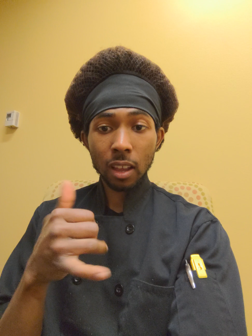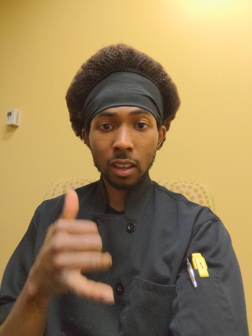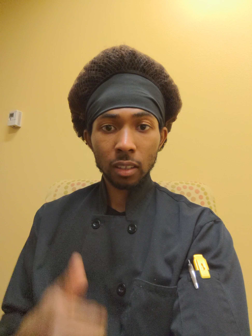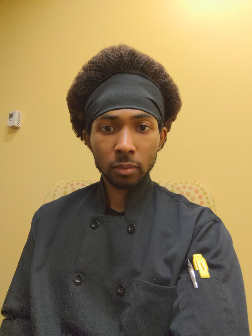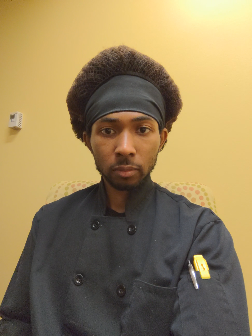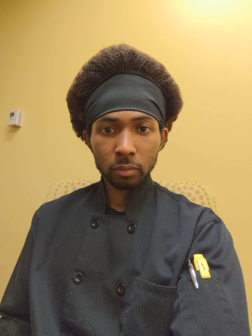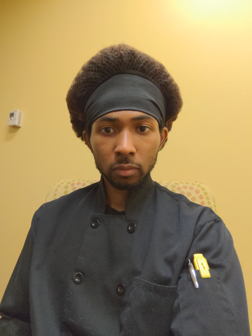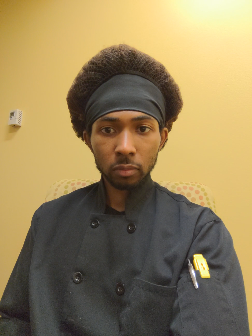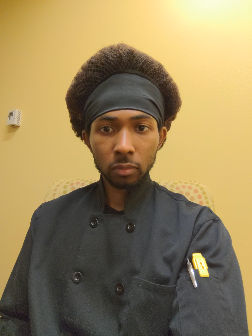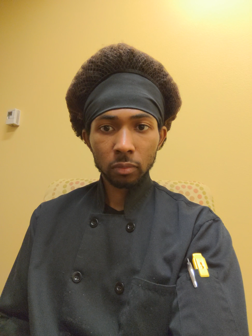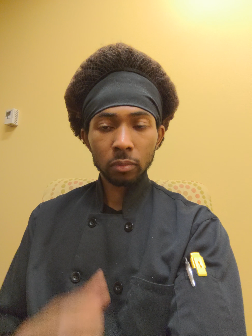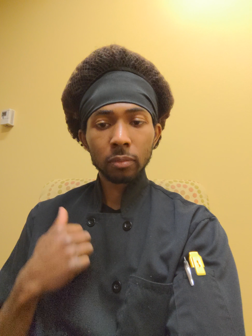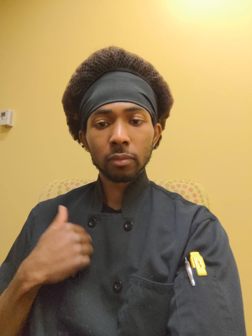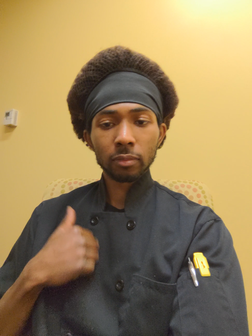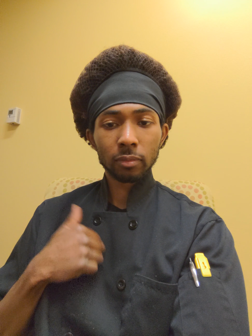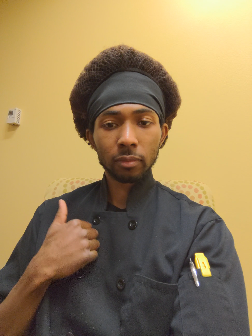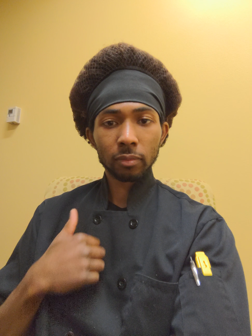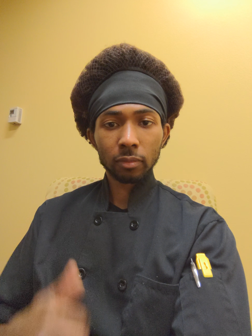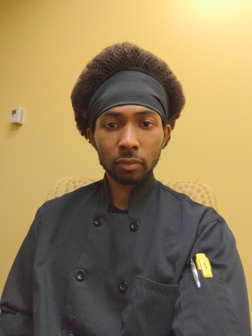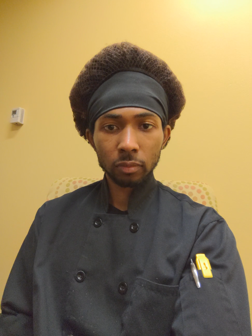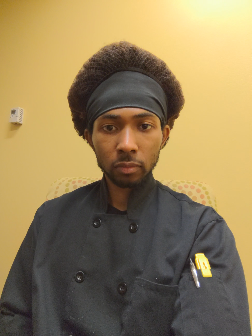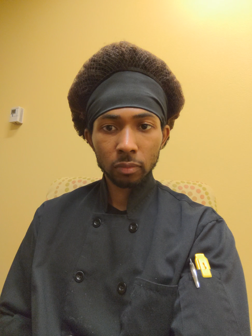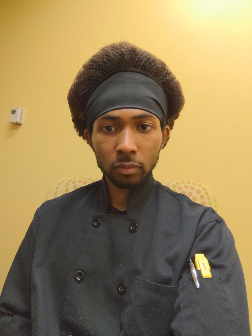bathtub